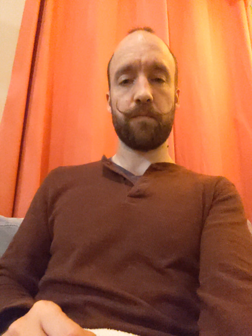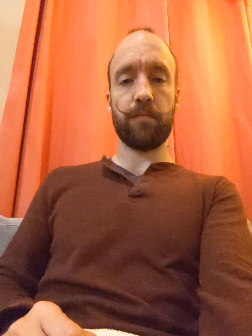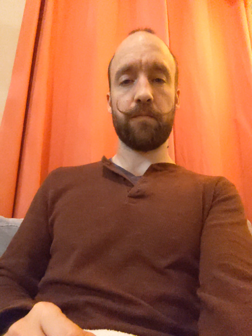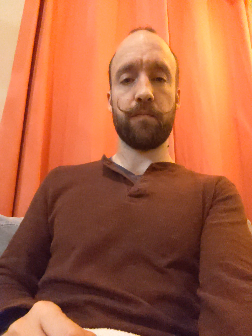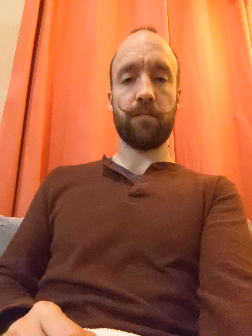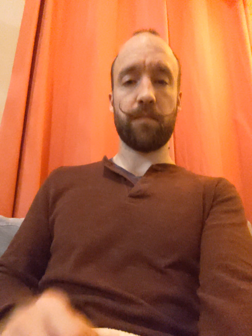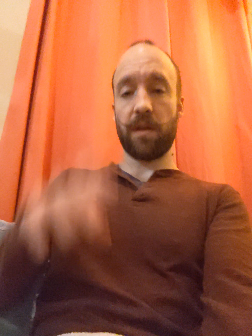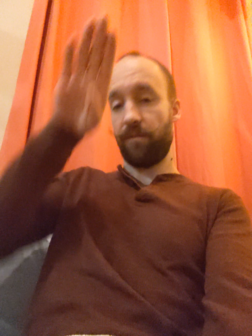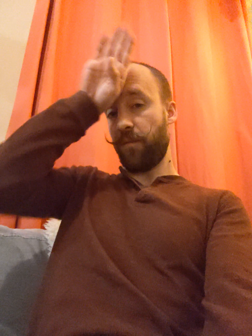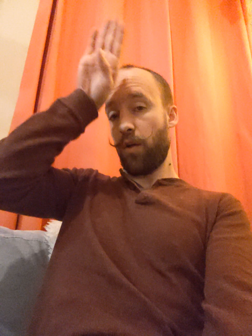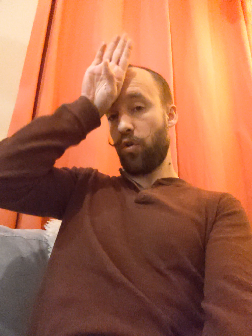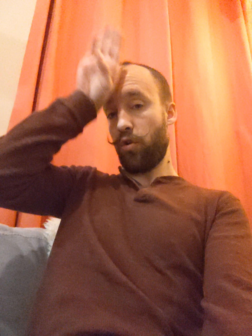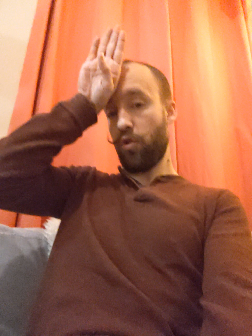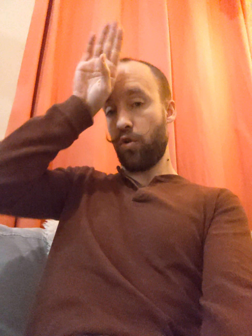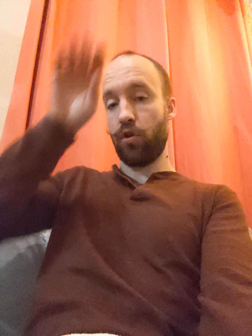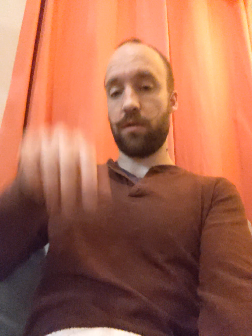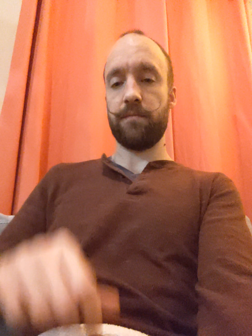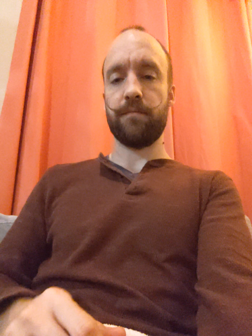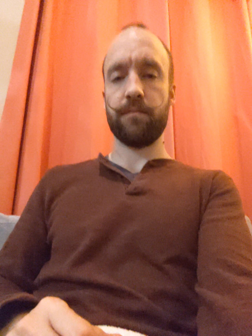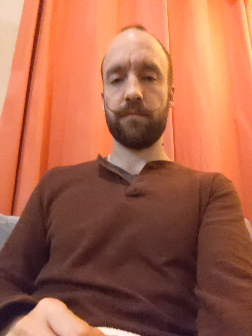fireman